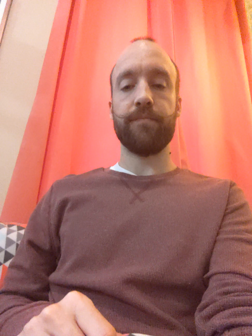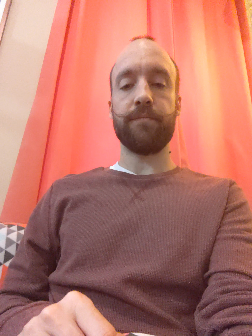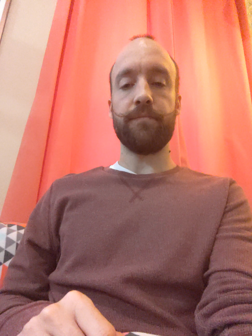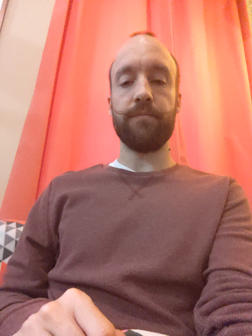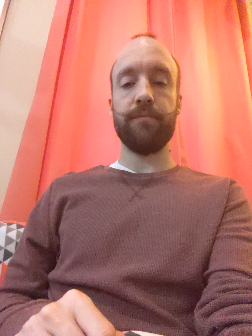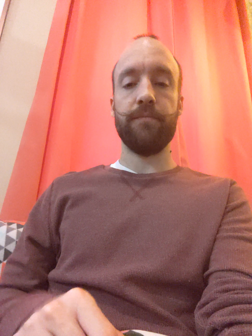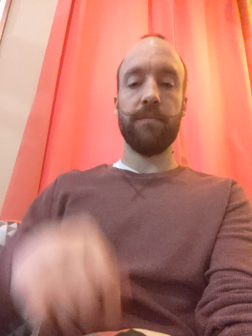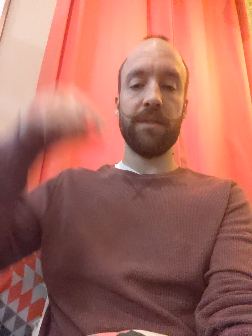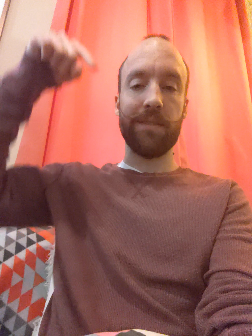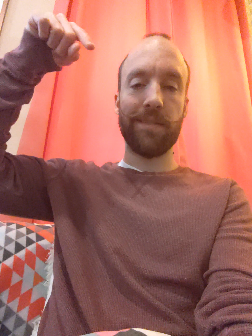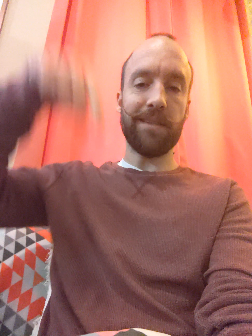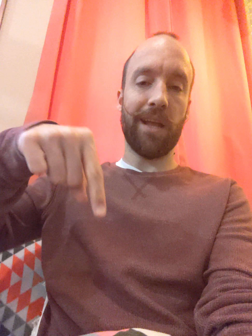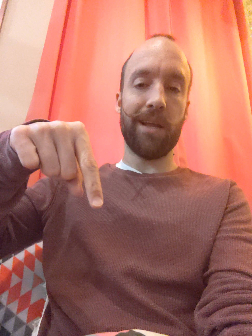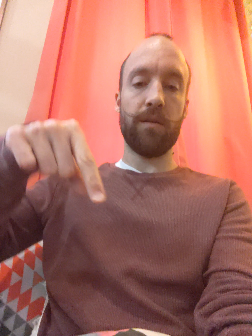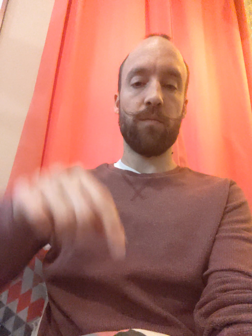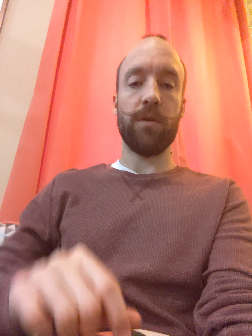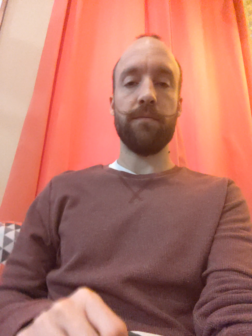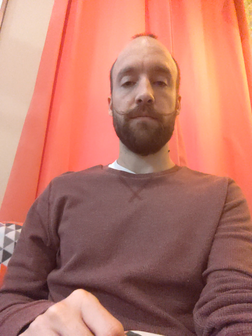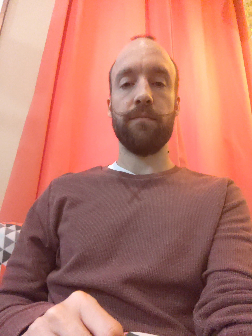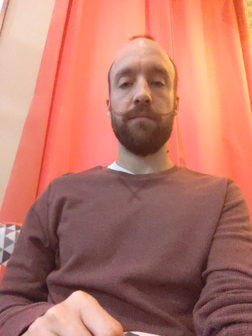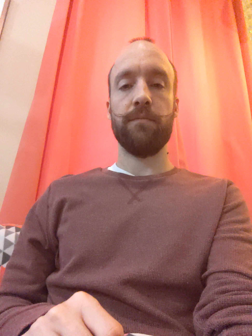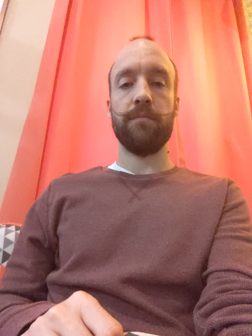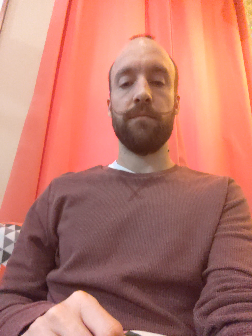down